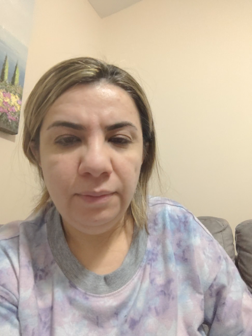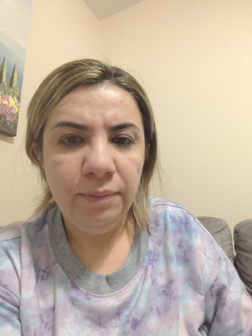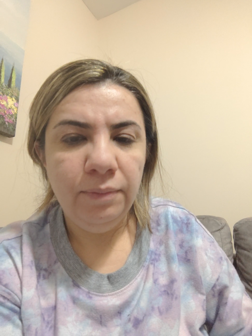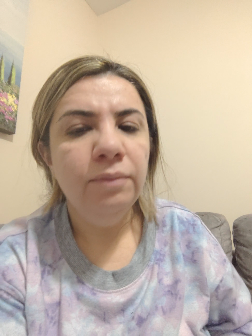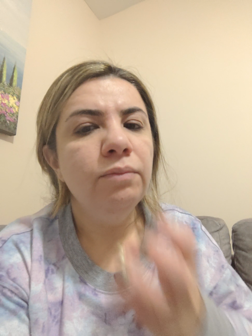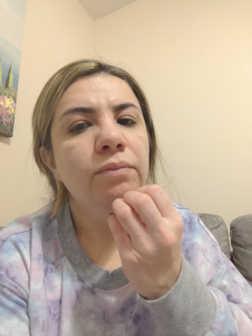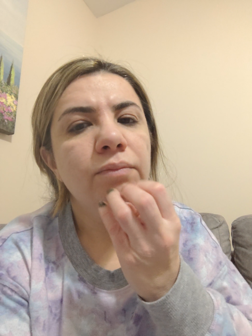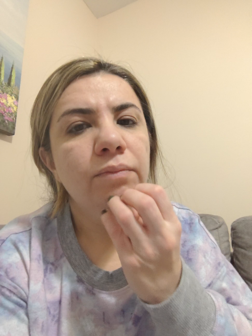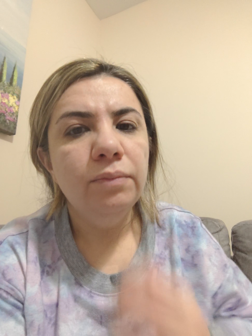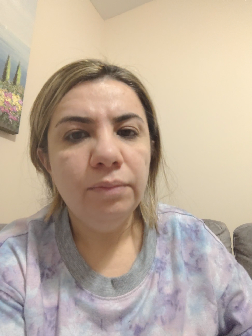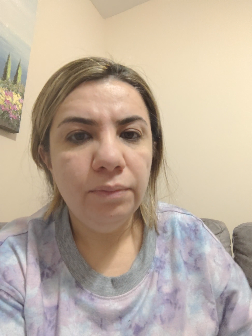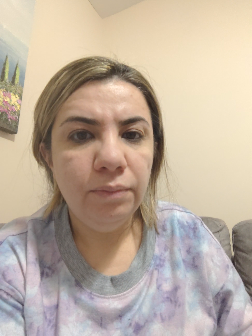underwear